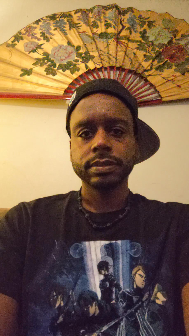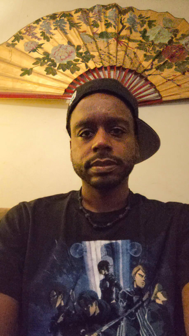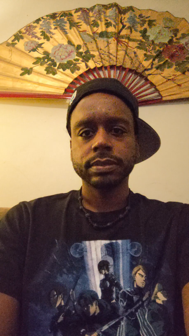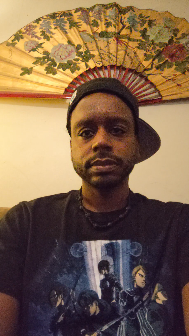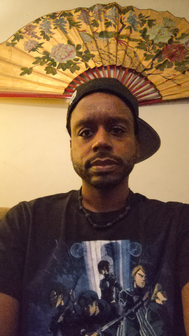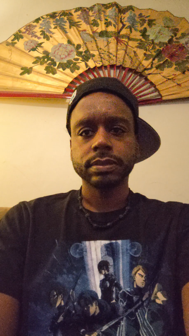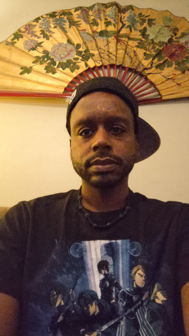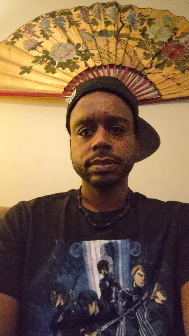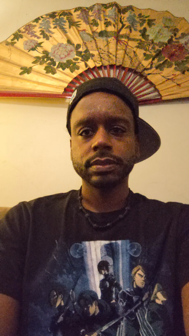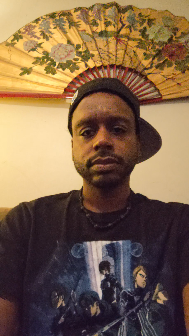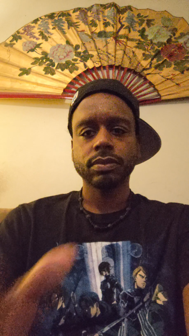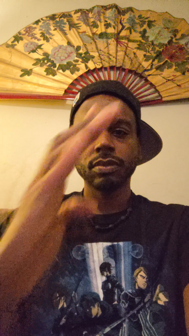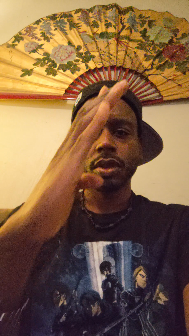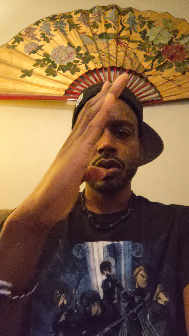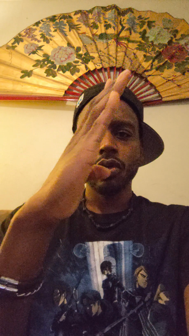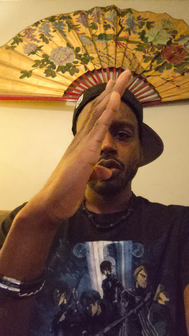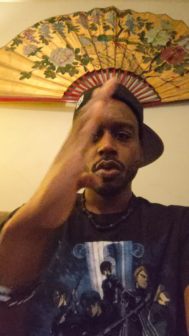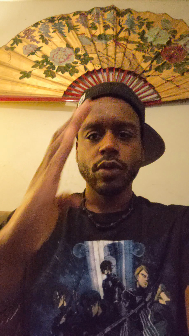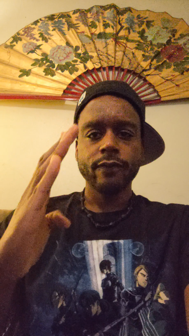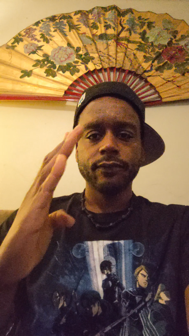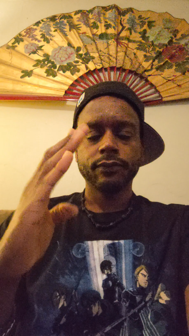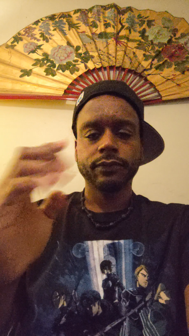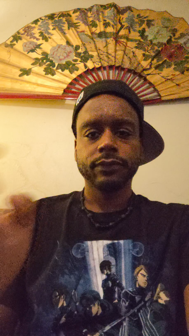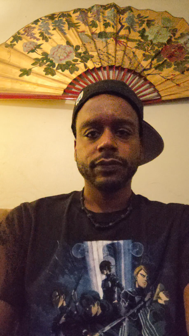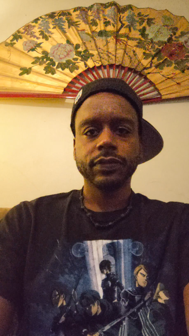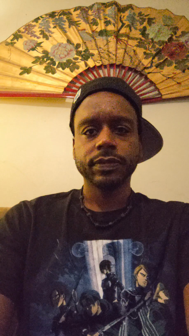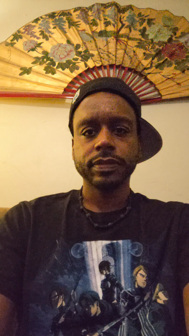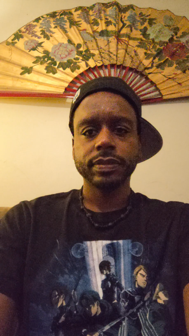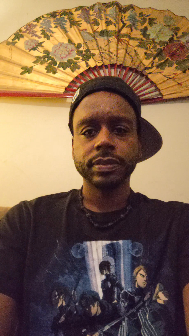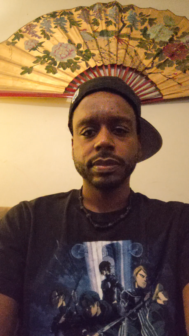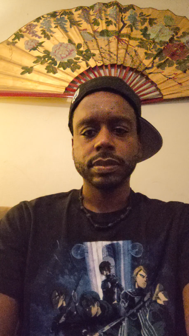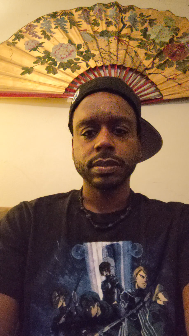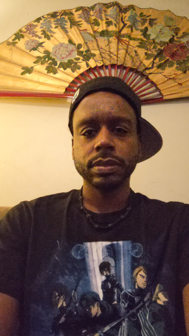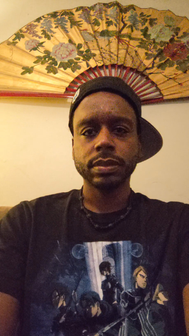roof